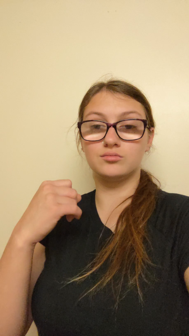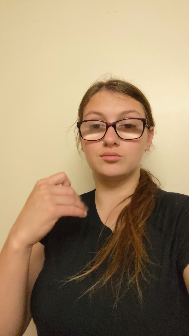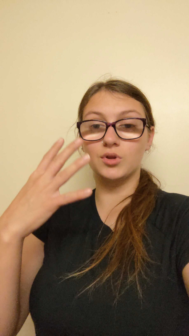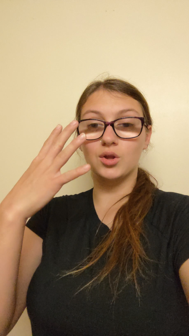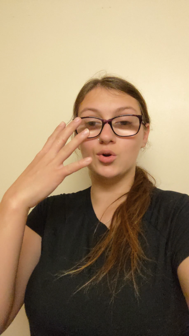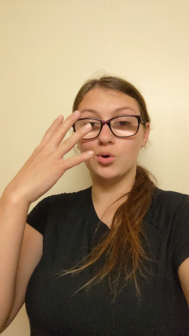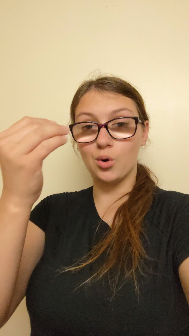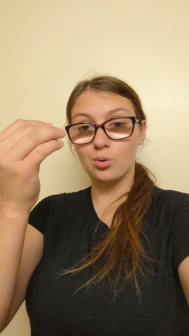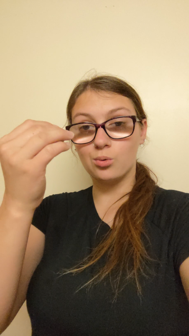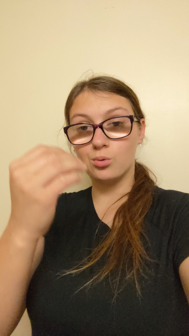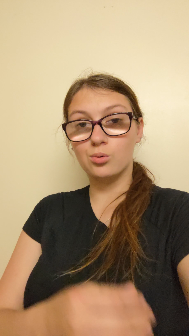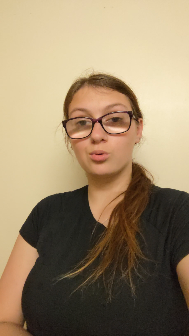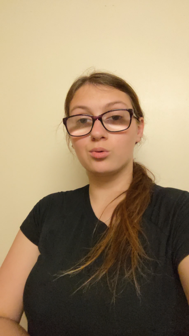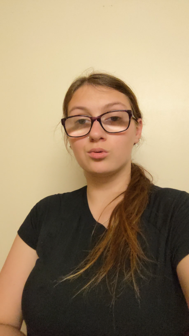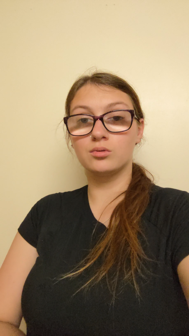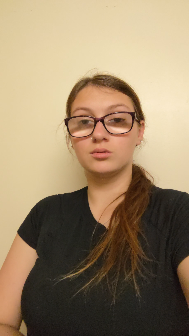going to